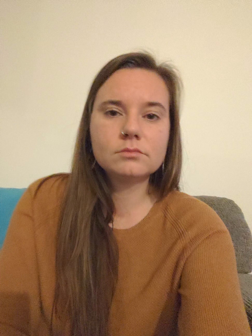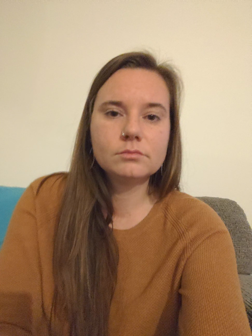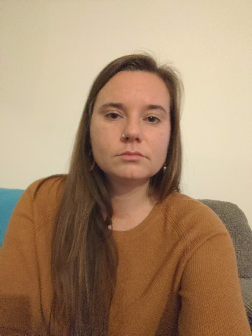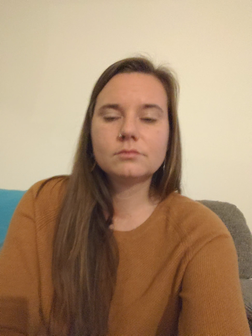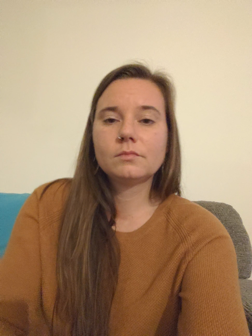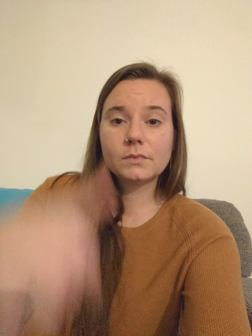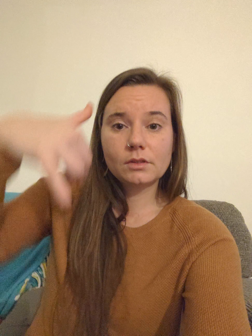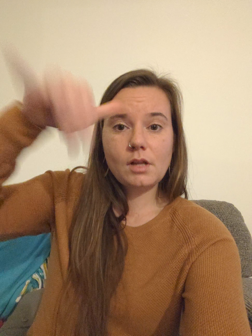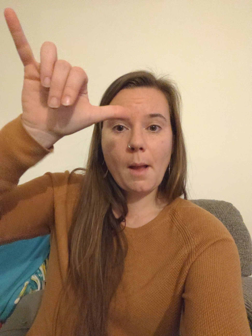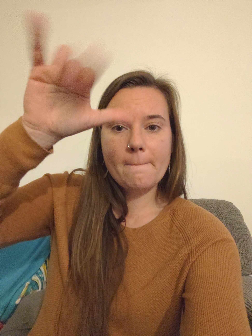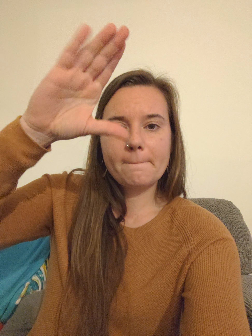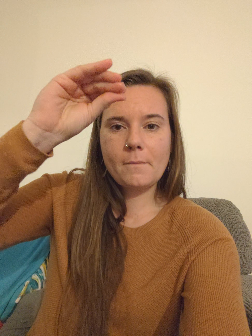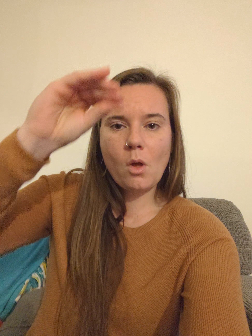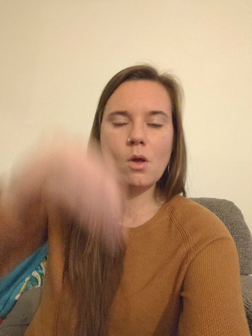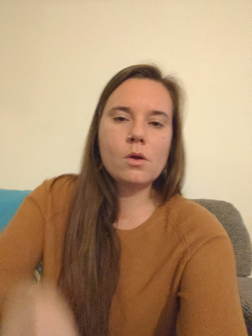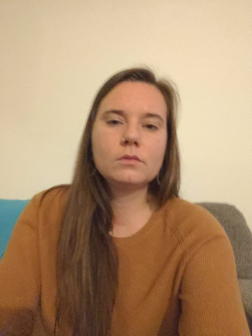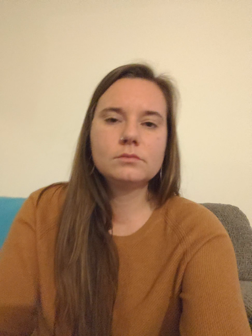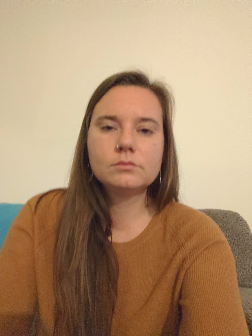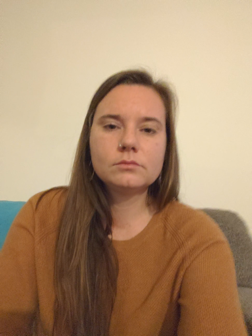cowboy